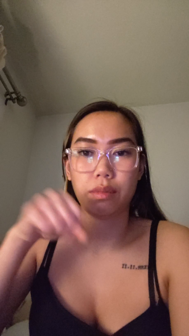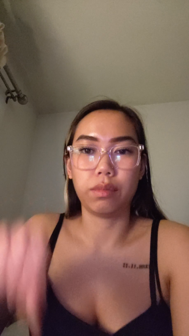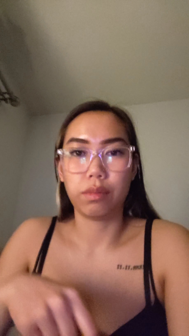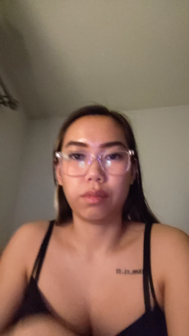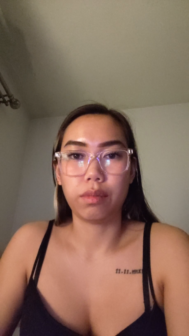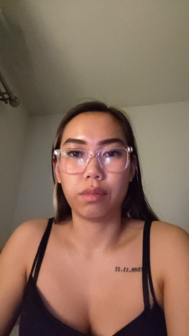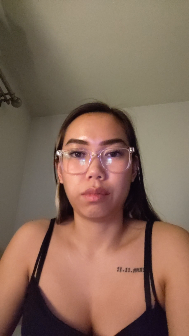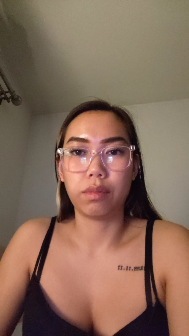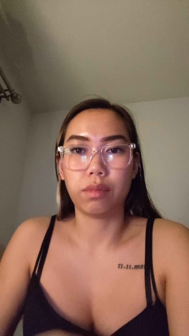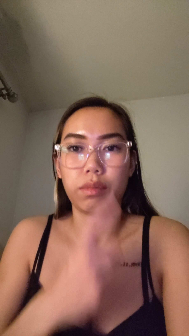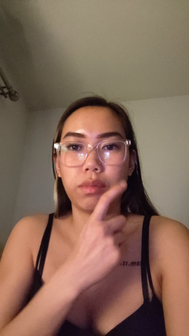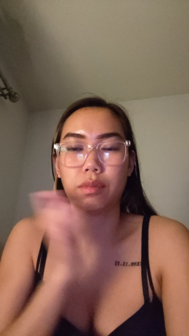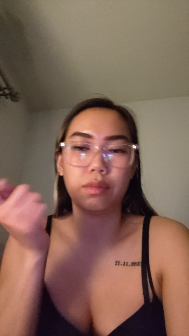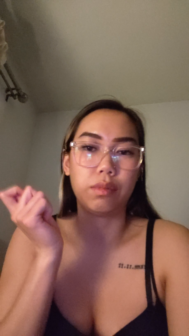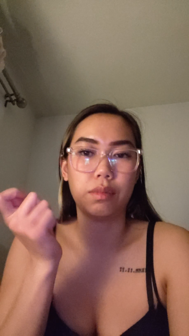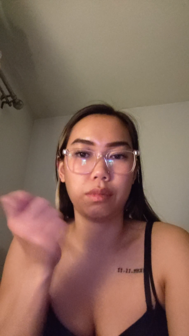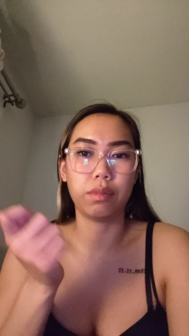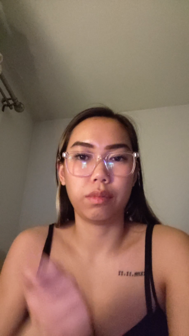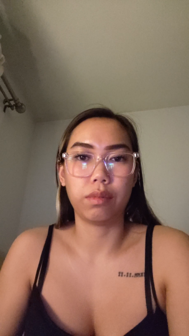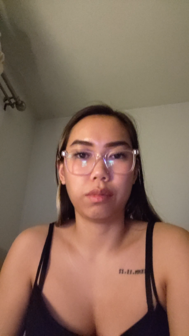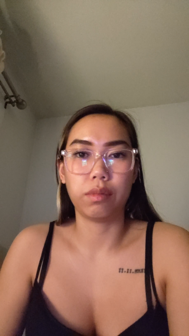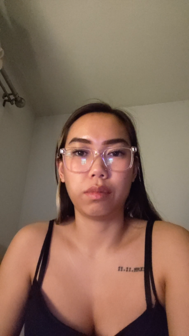bat